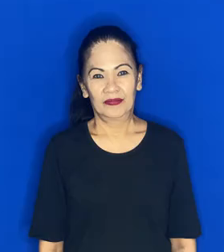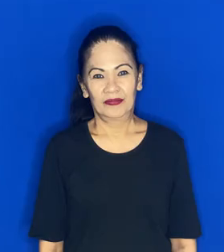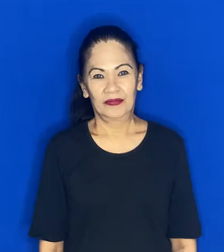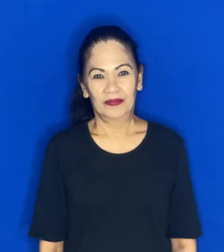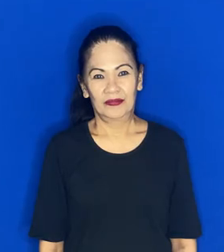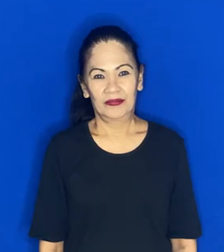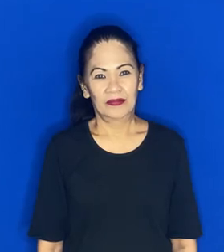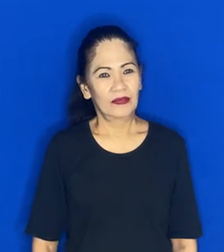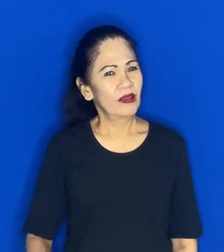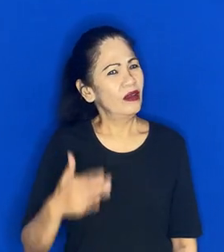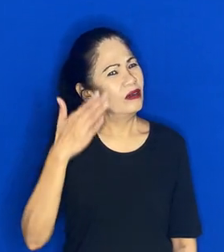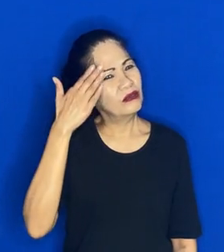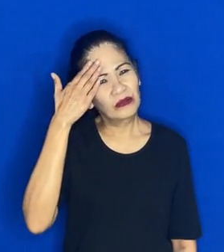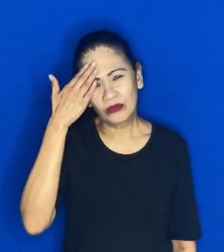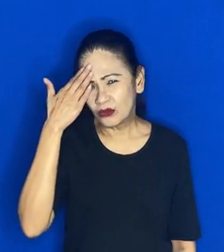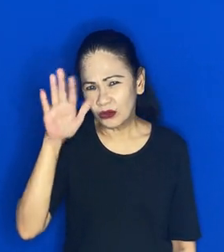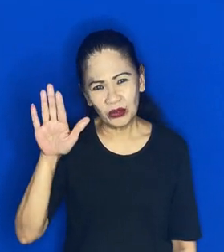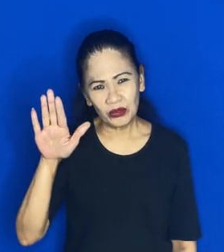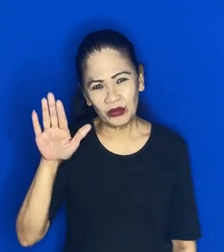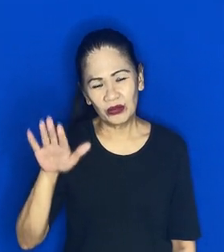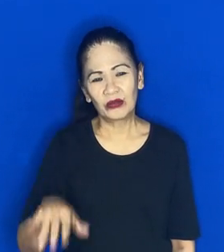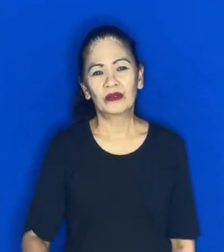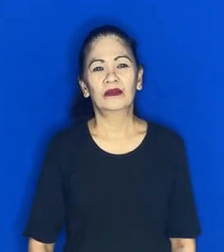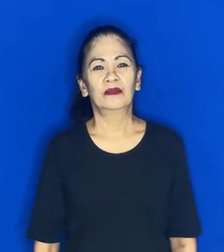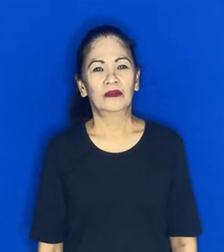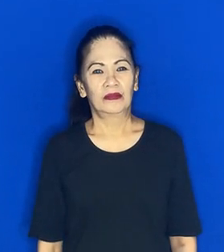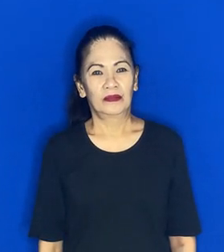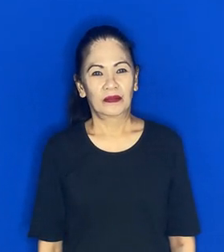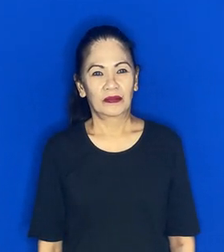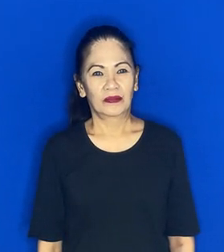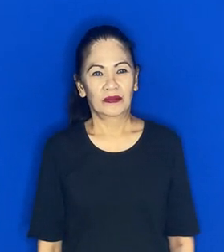don’t know